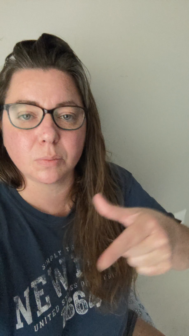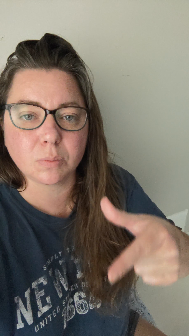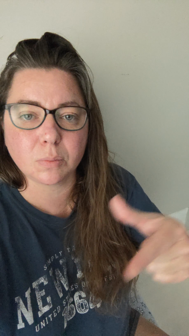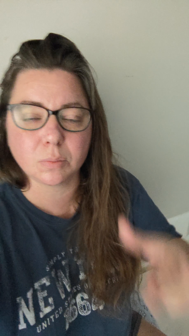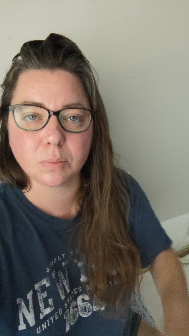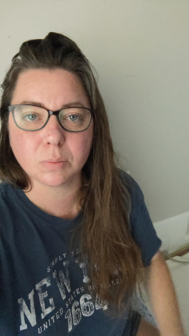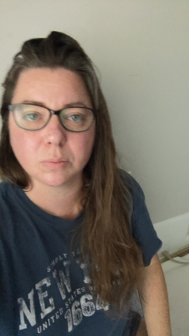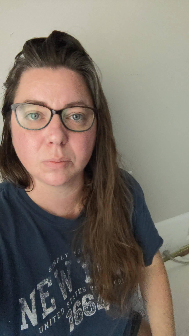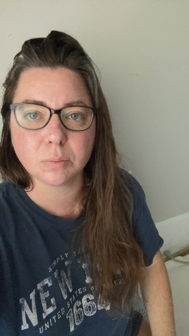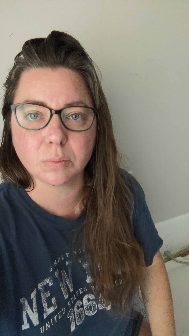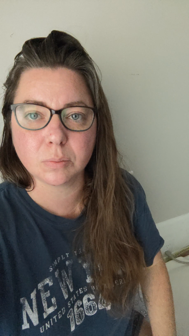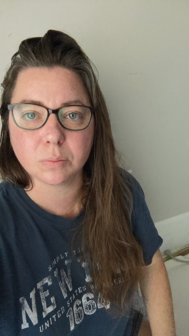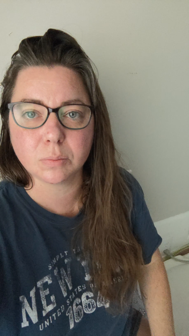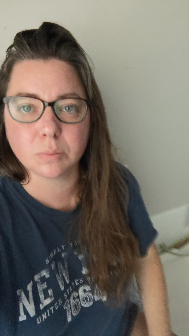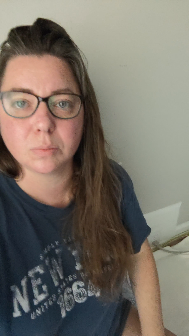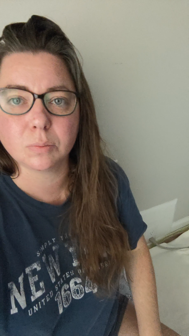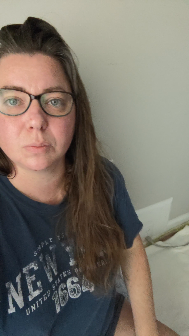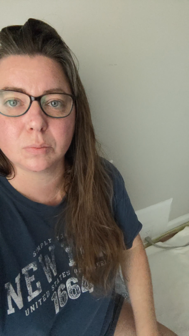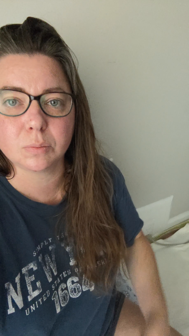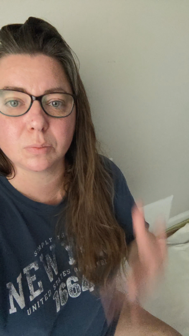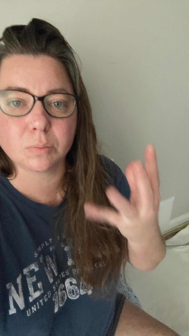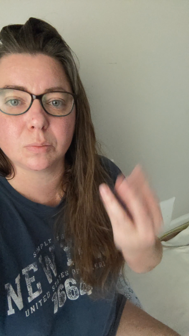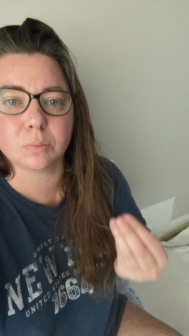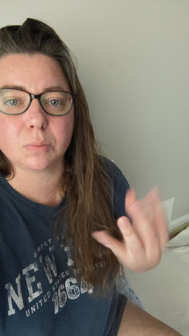gentle